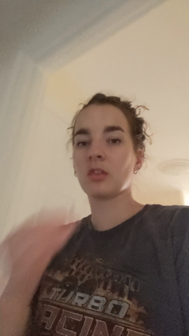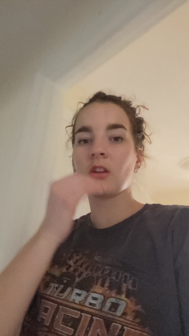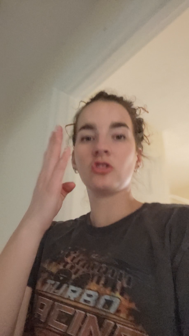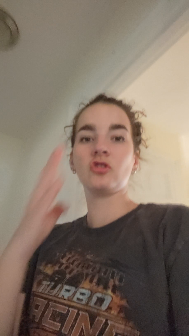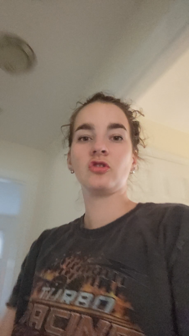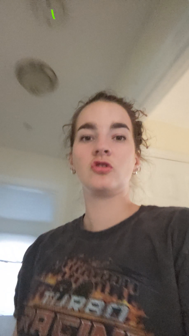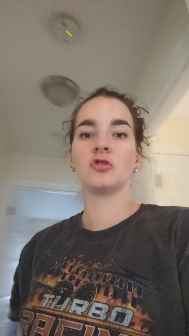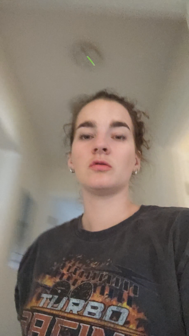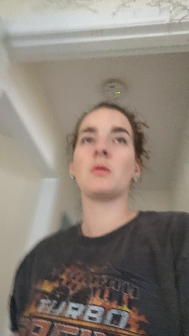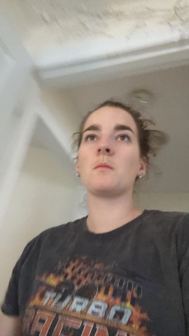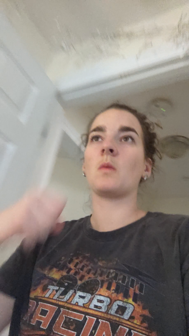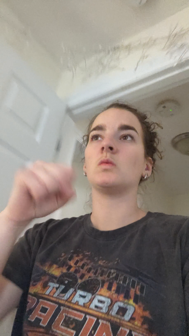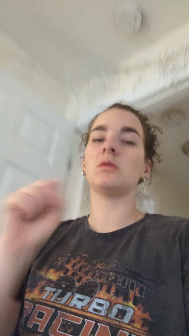motorcycle